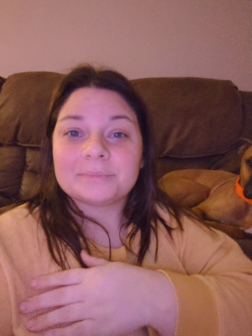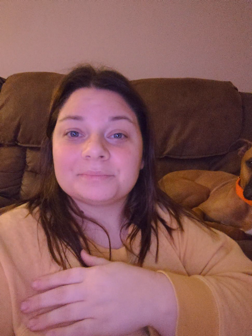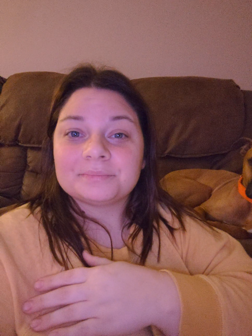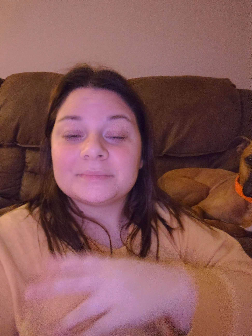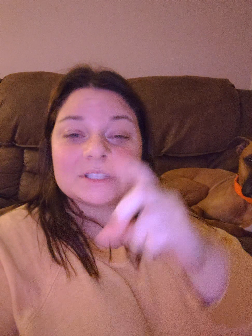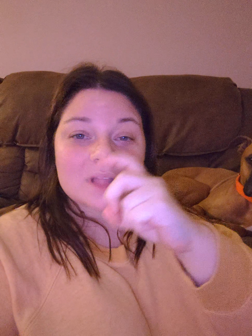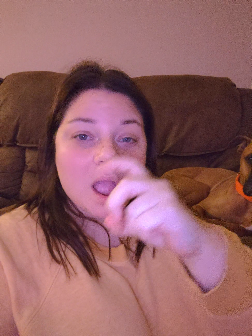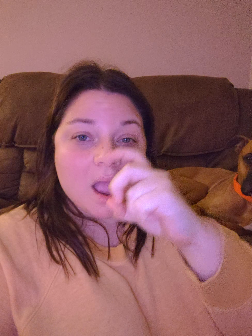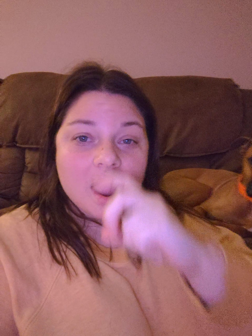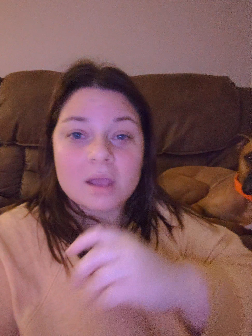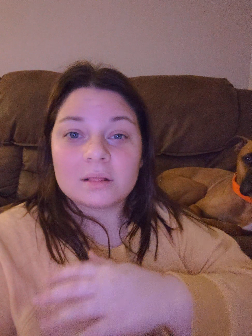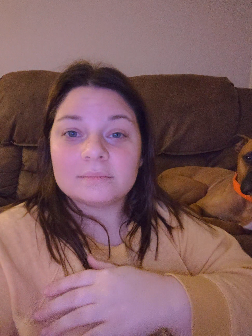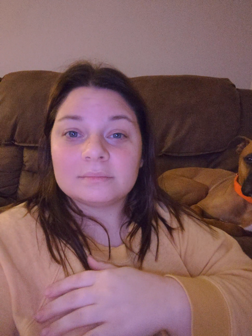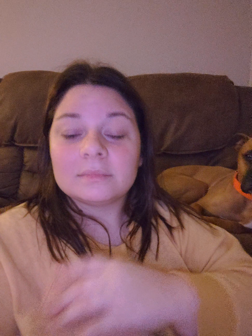doll